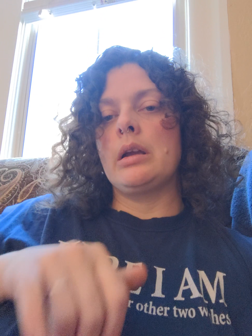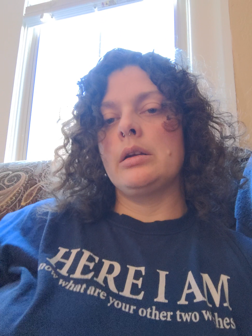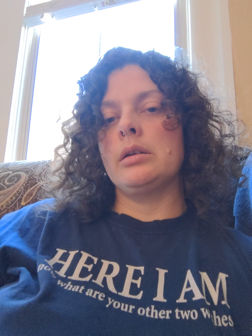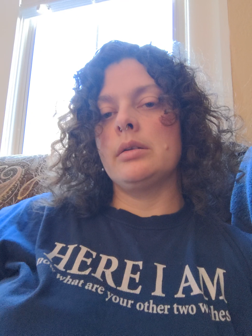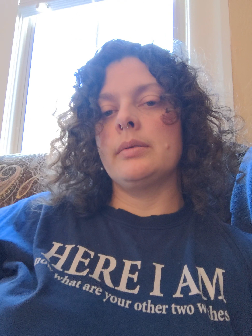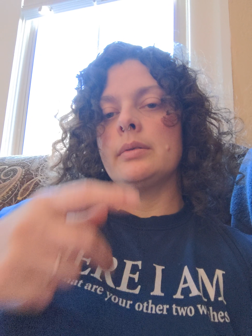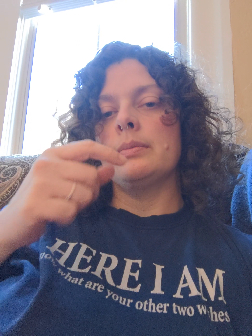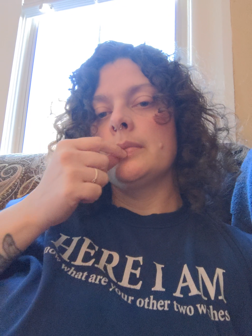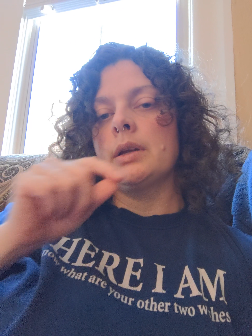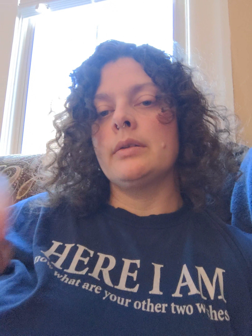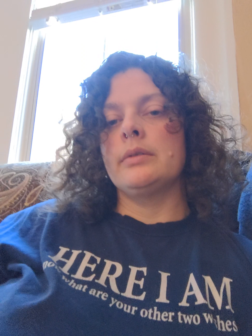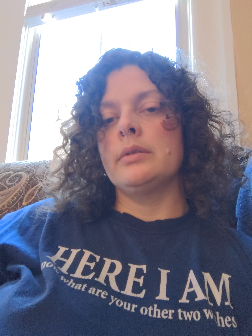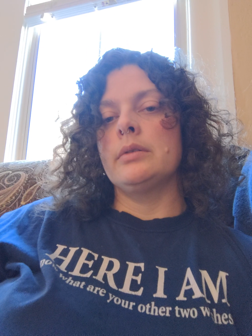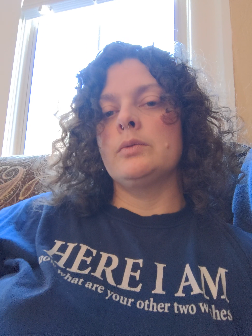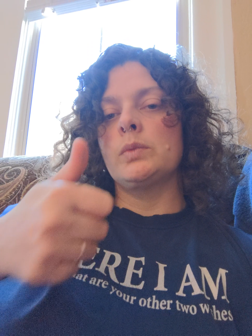pen